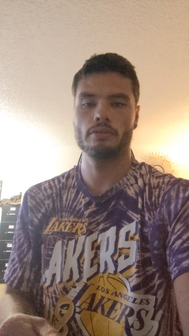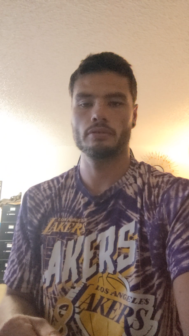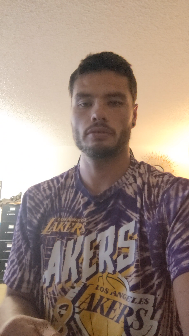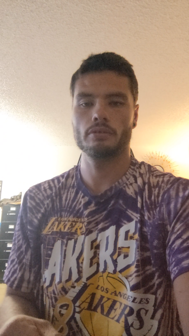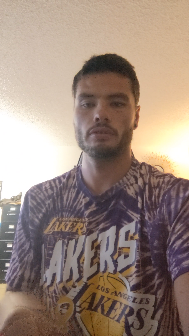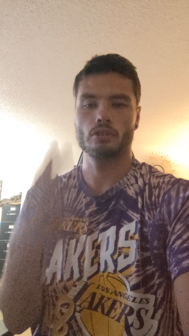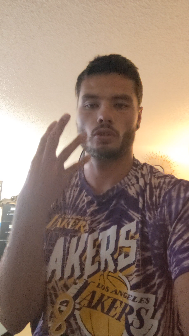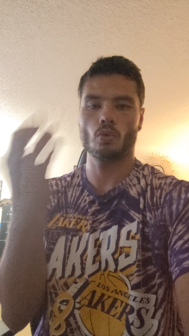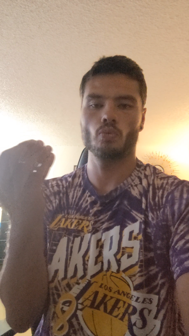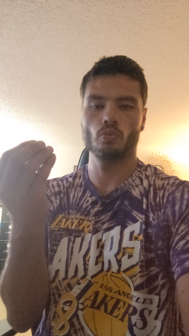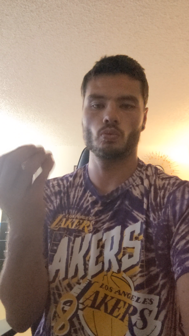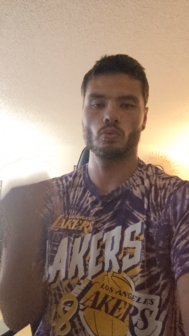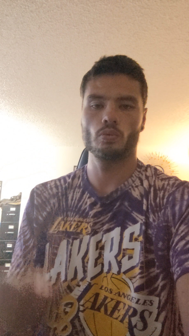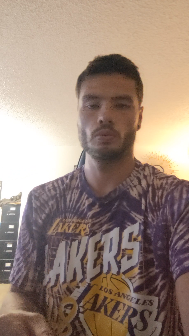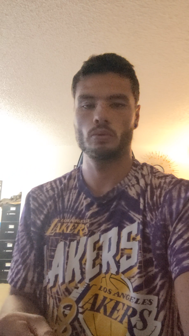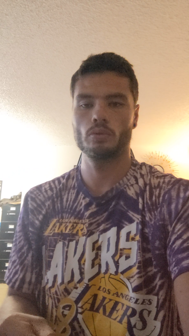got to